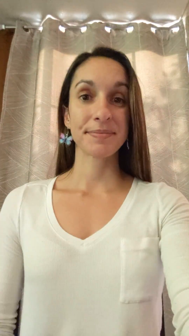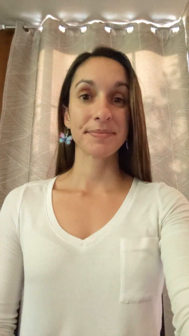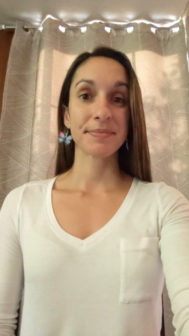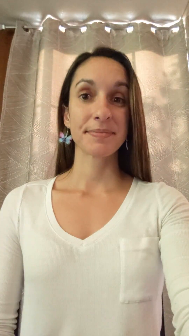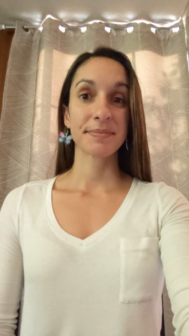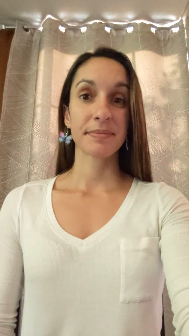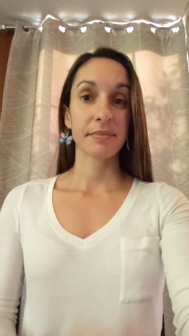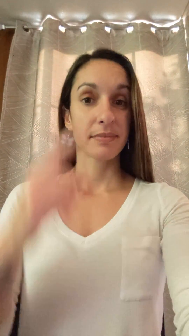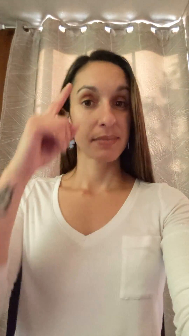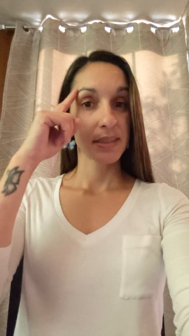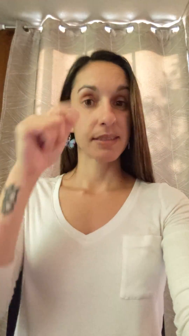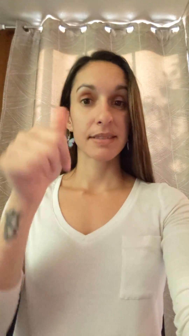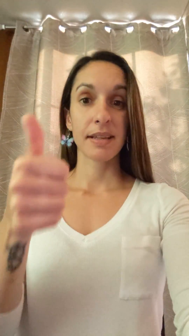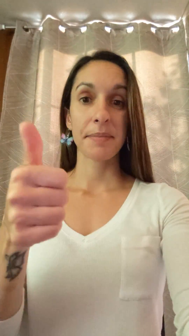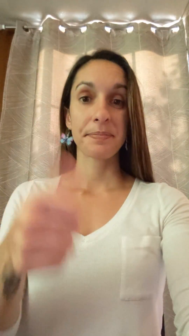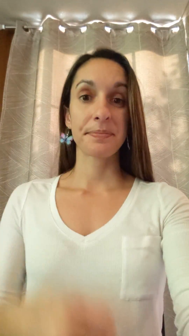dime